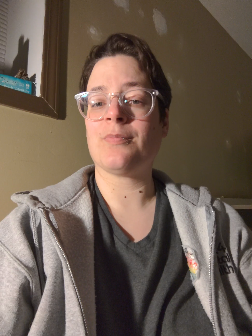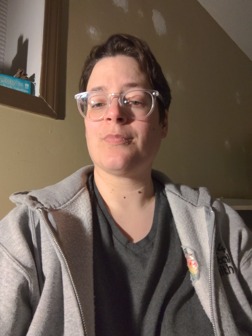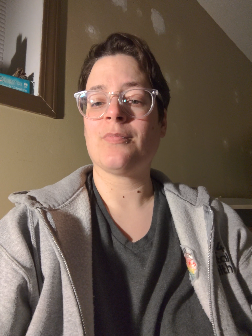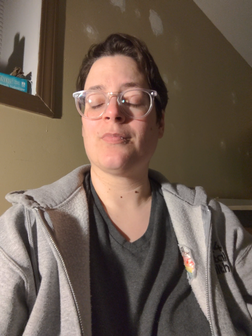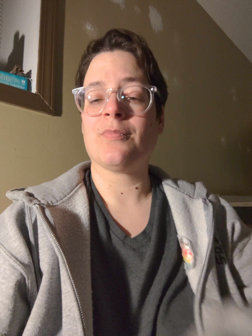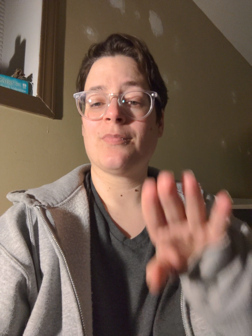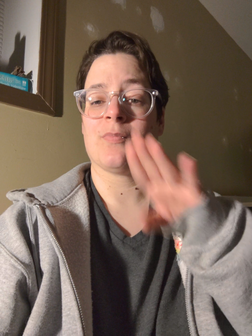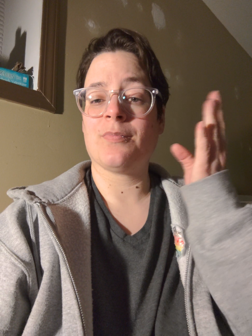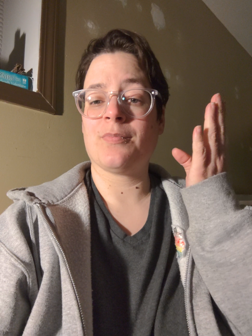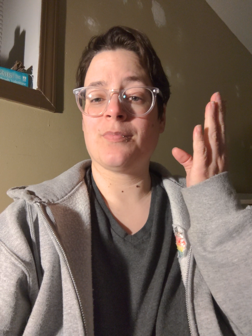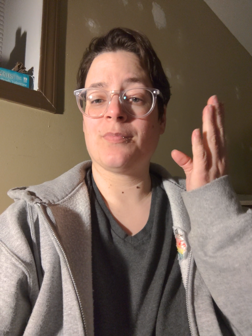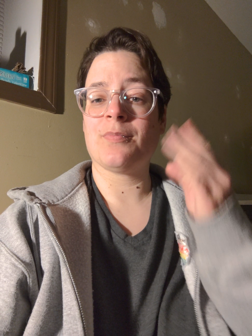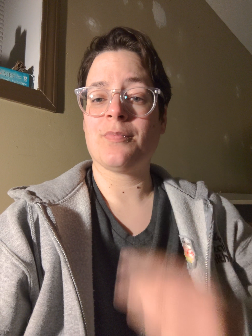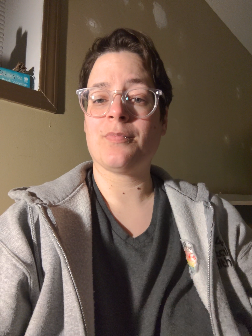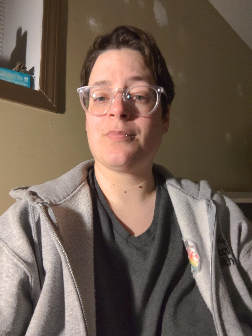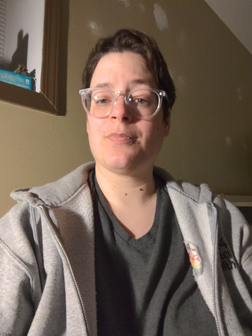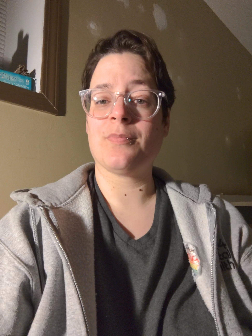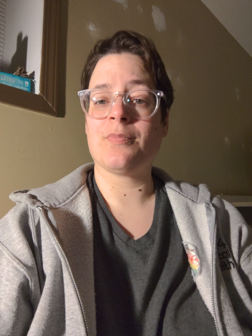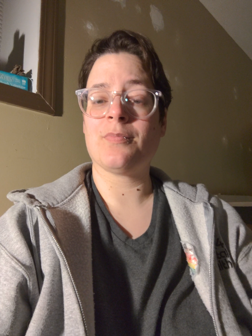open